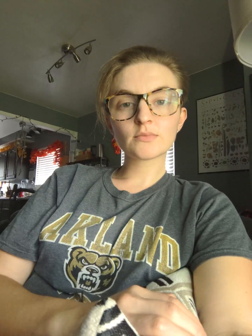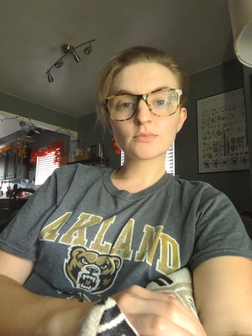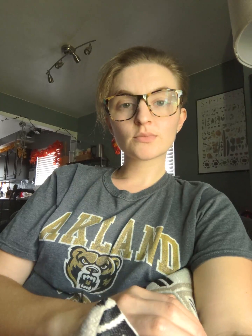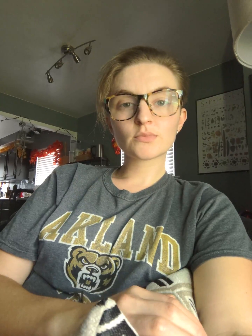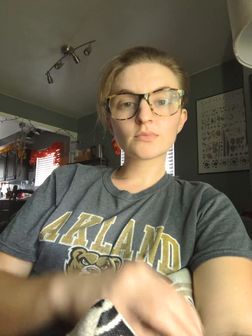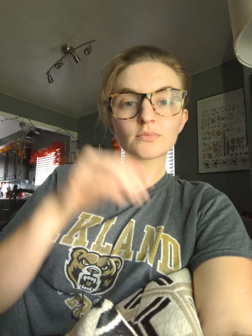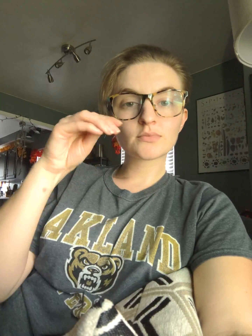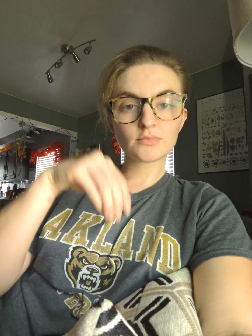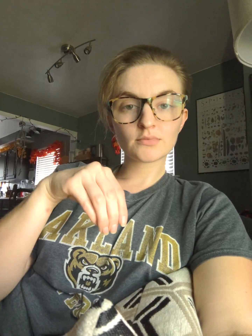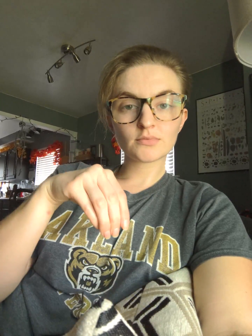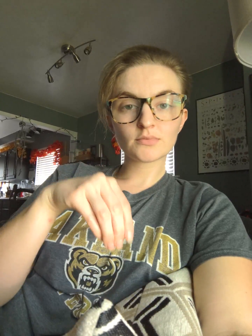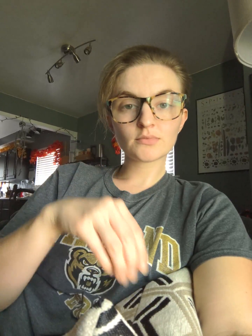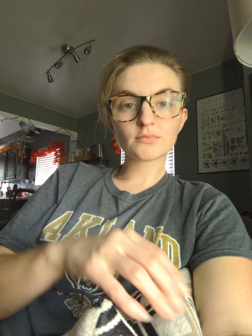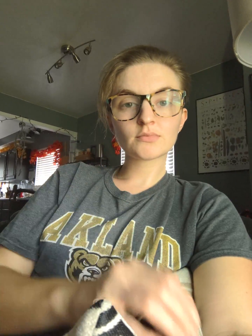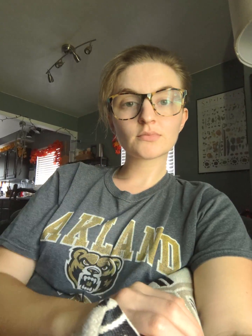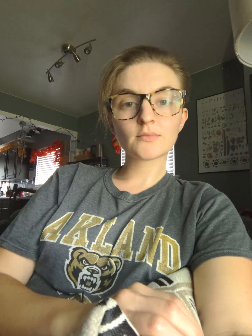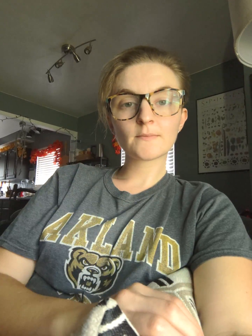inside